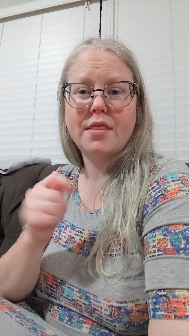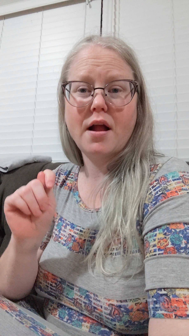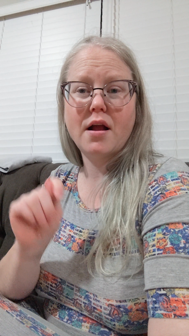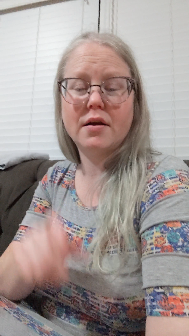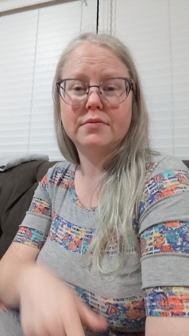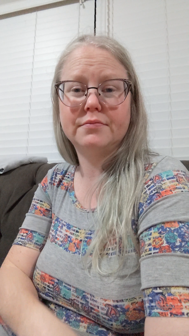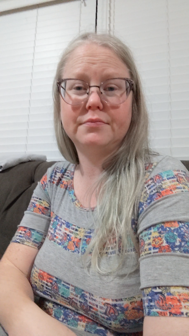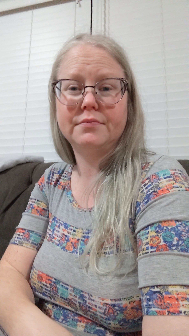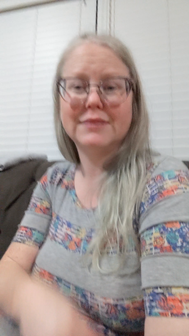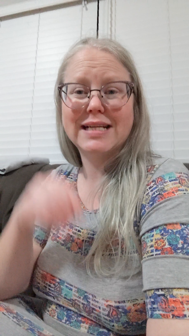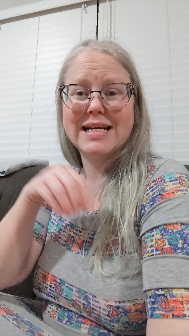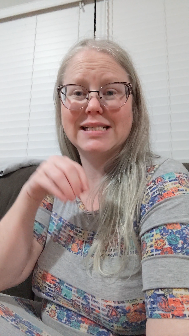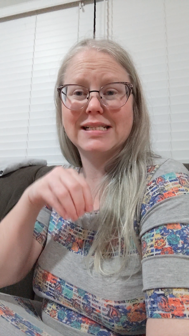inside